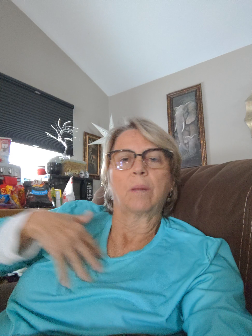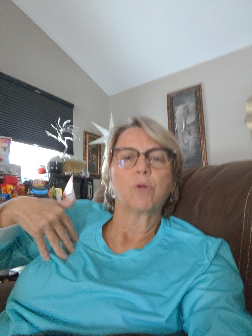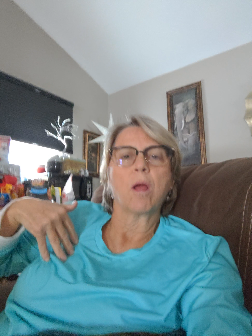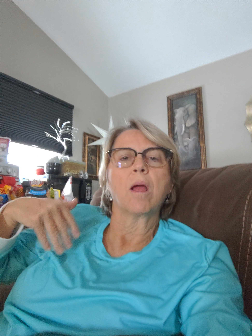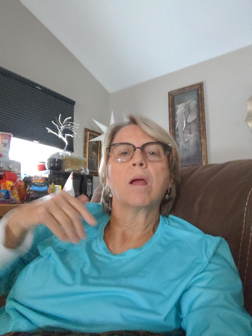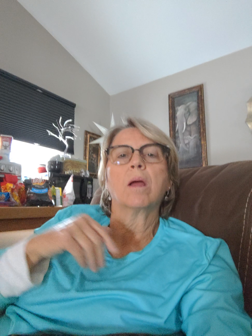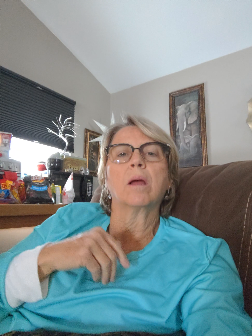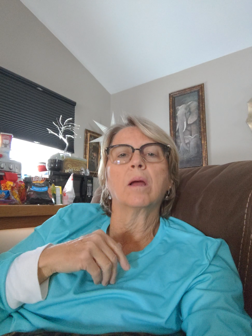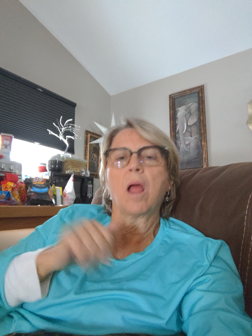zebra